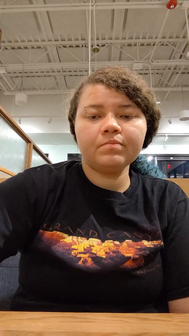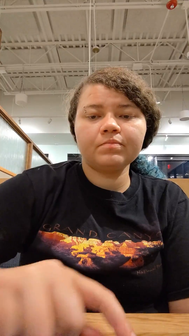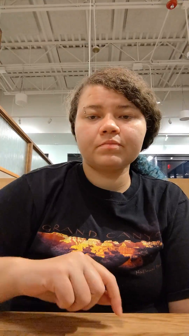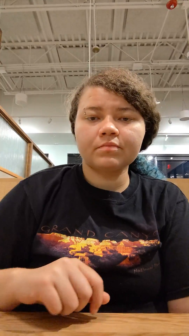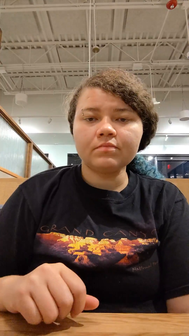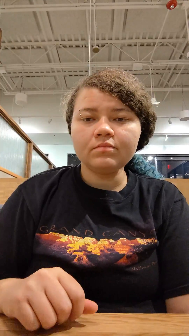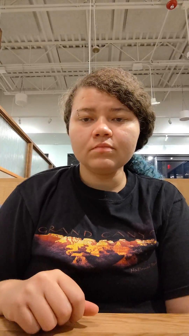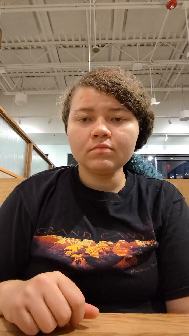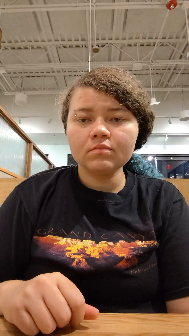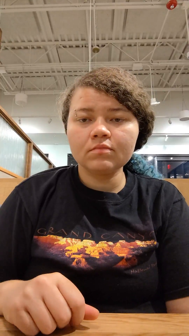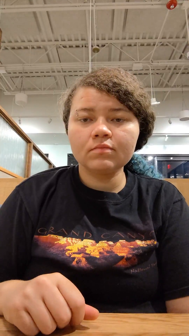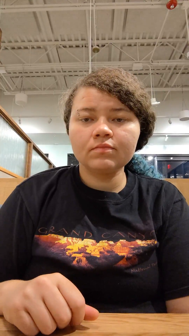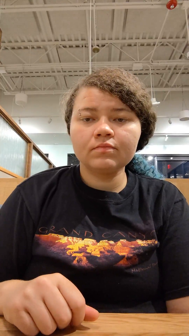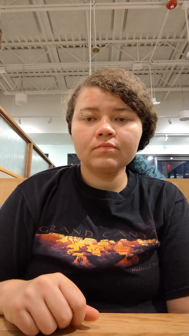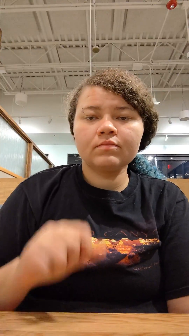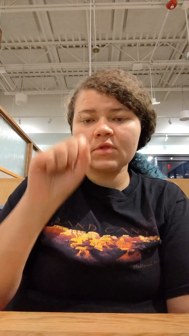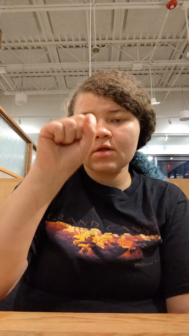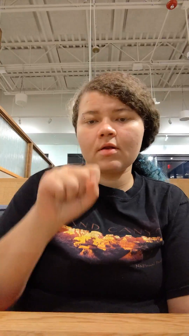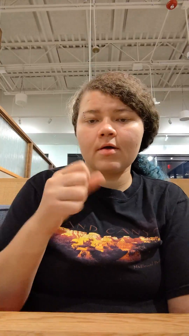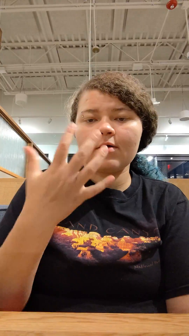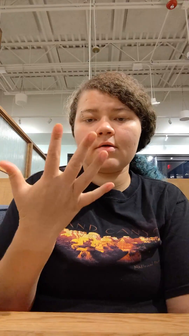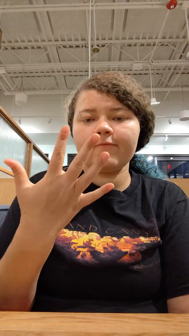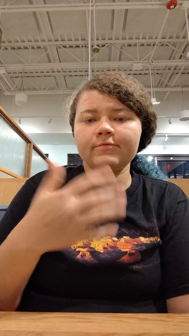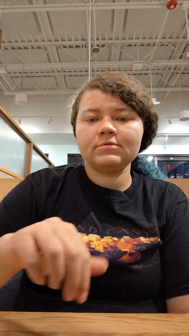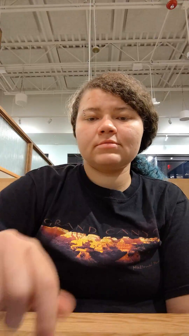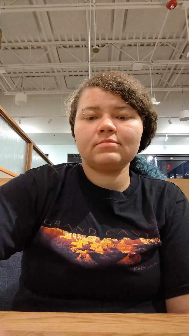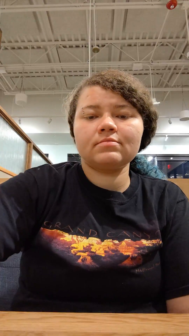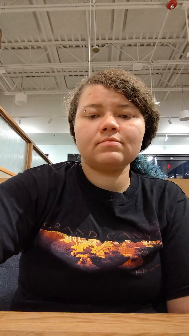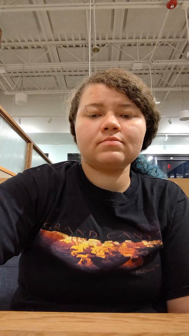gloves